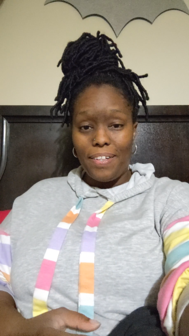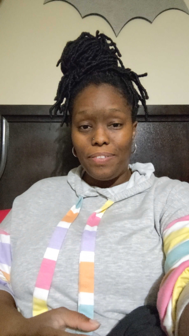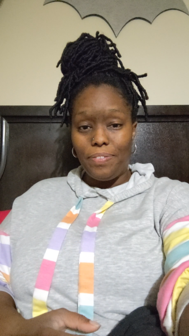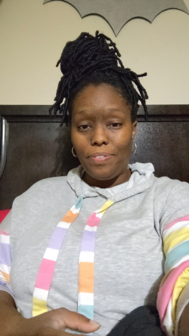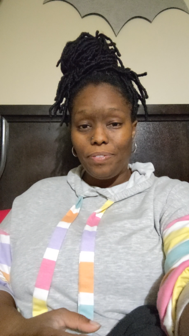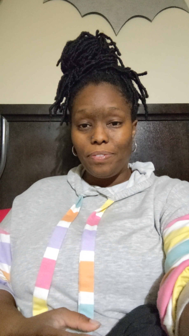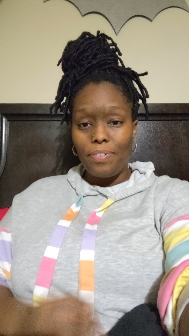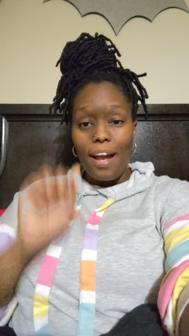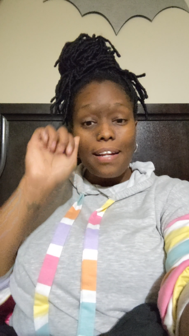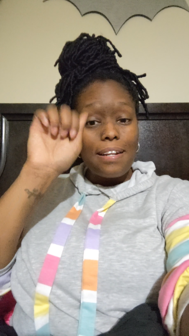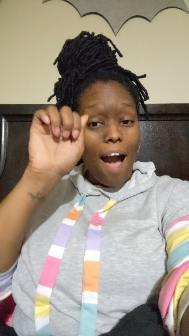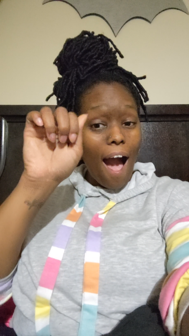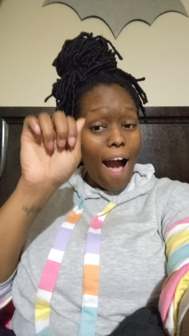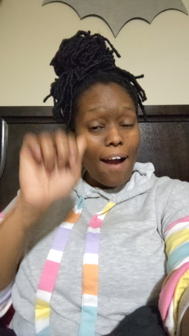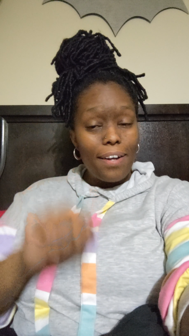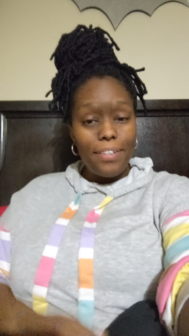knock